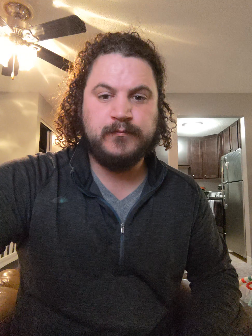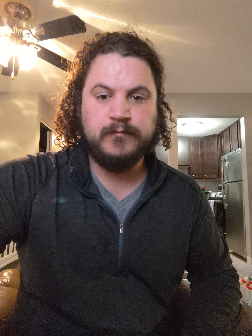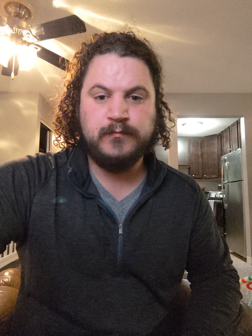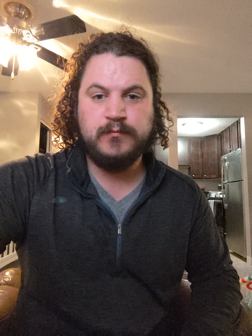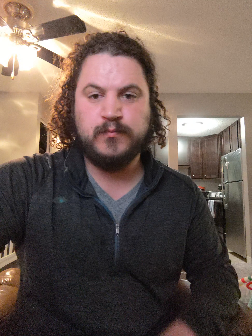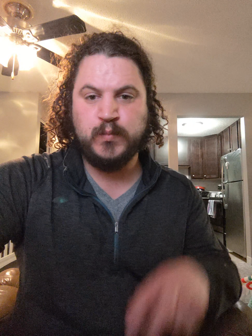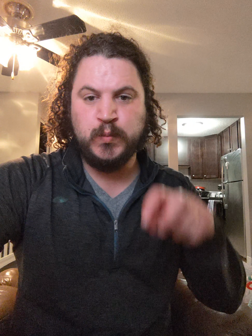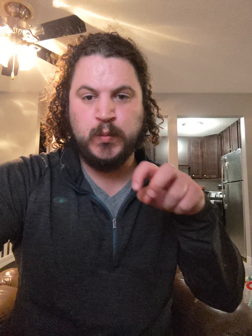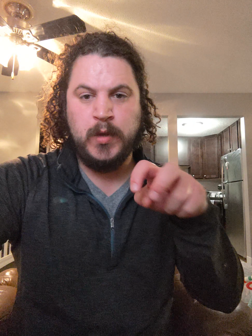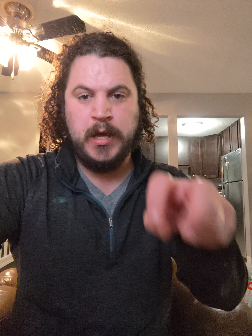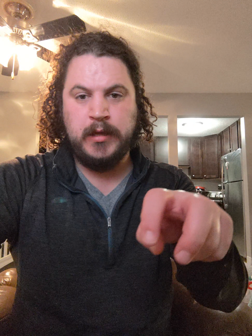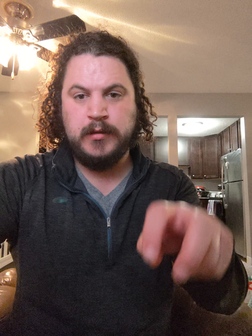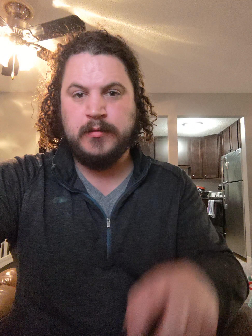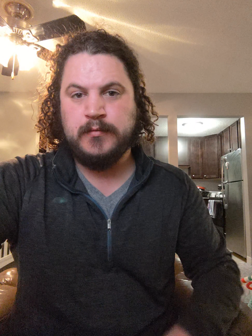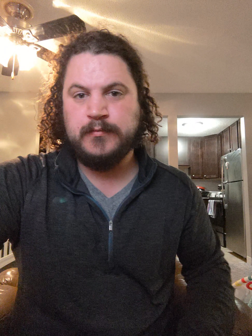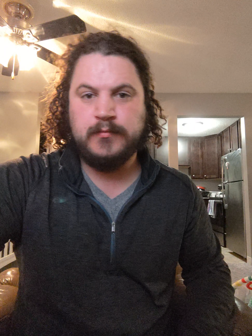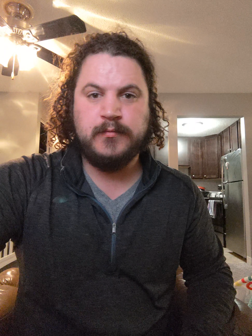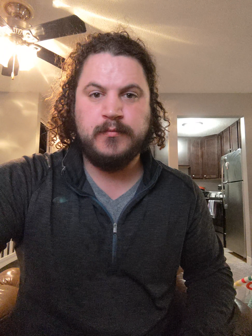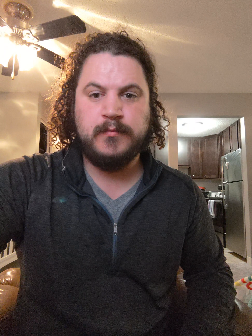ride